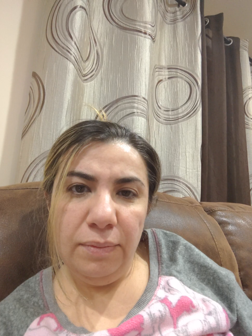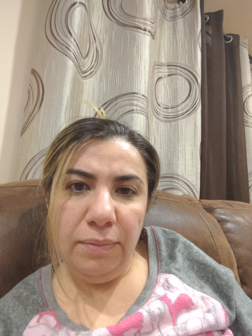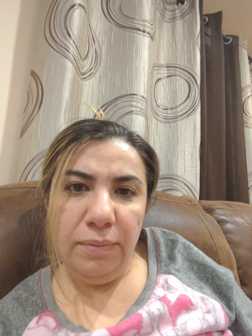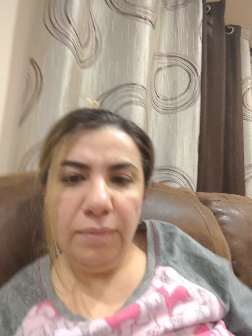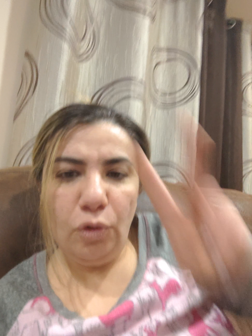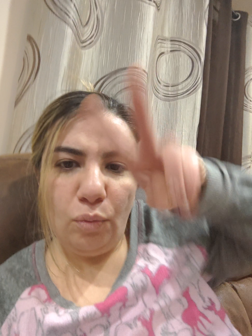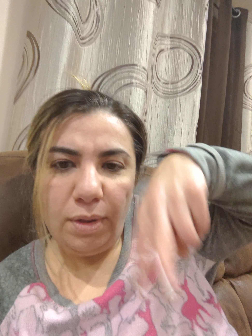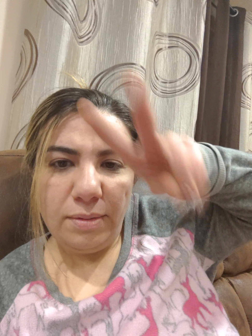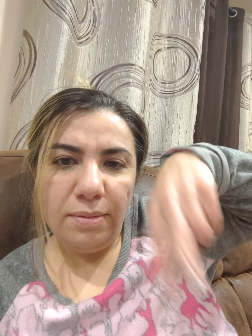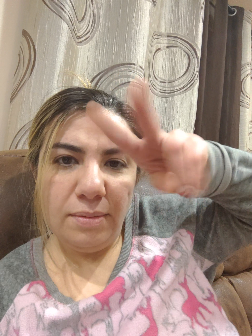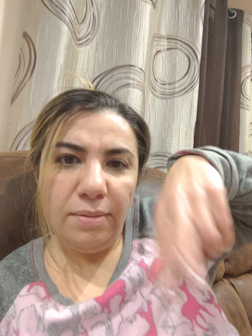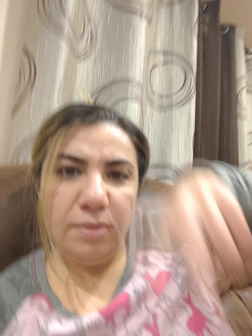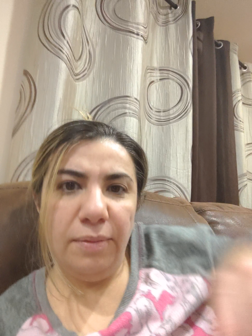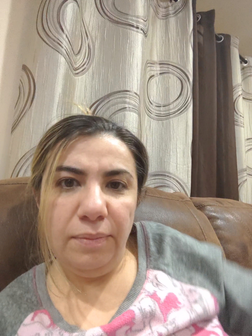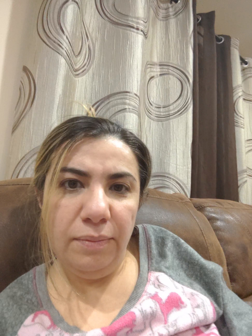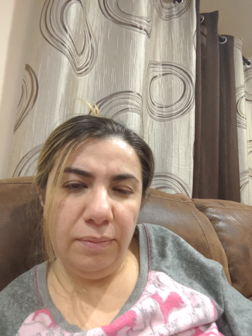read